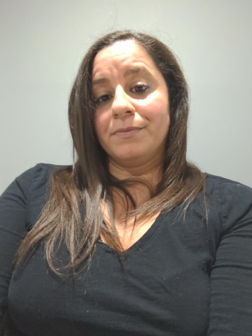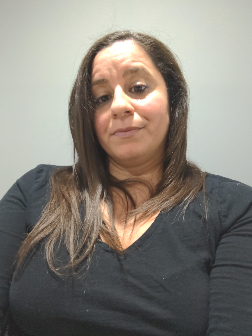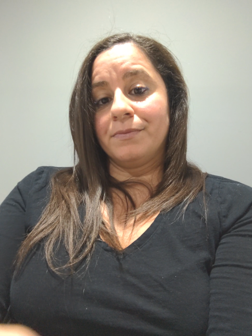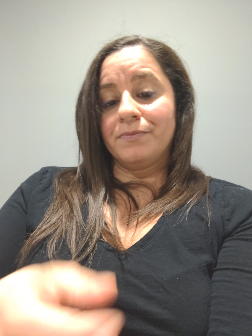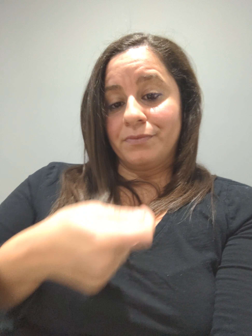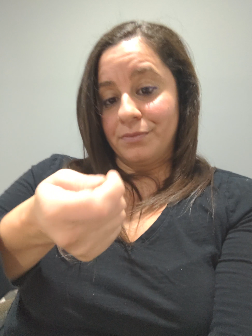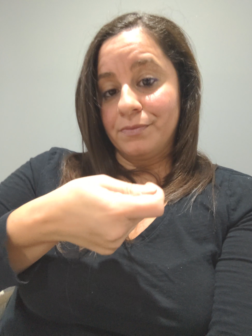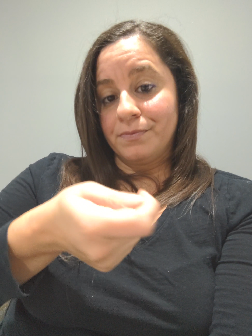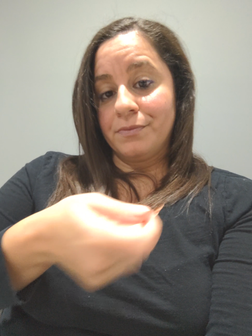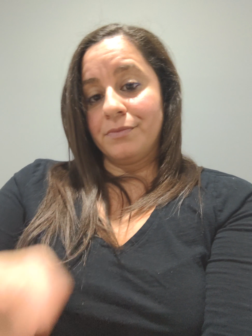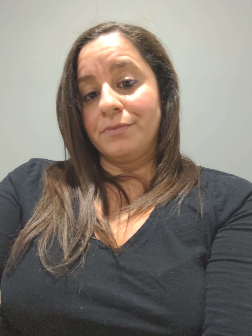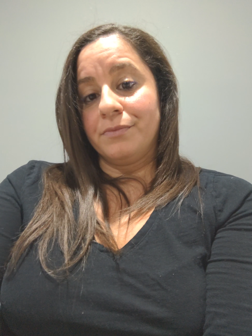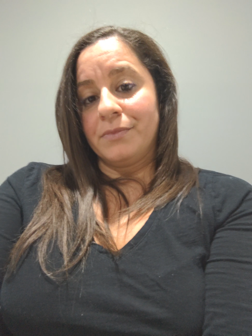vacuum